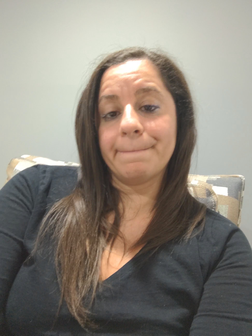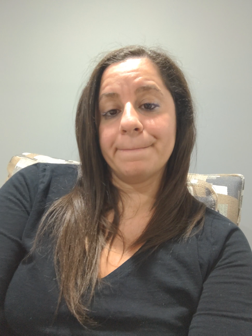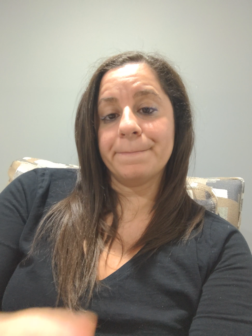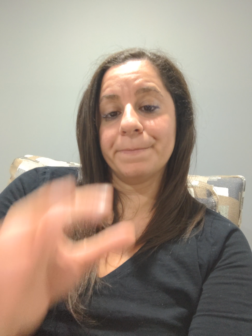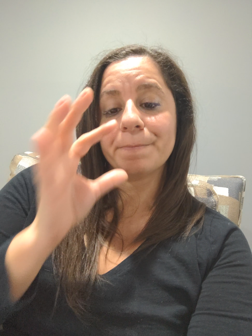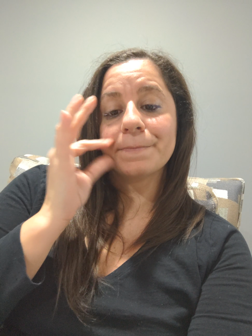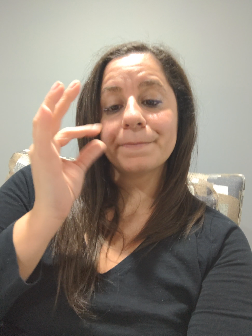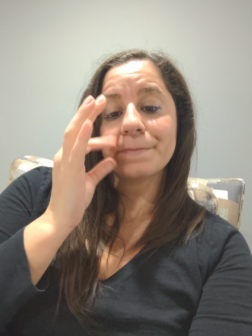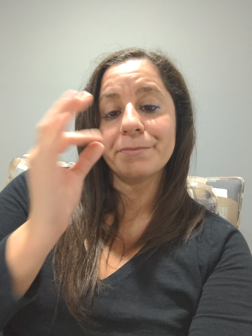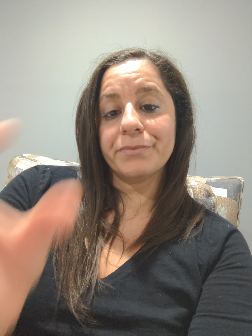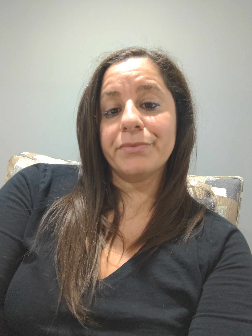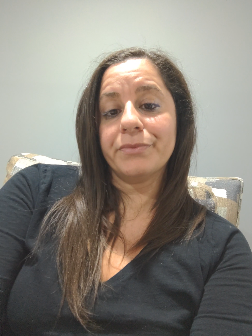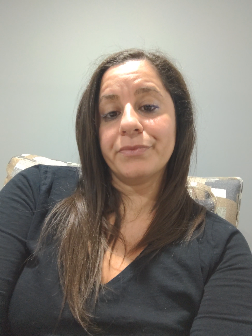cat